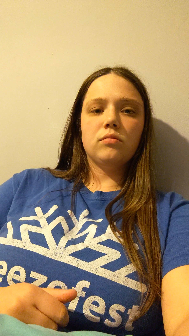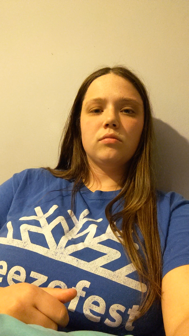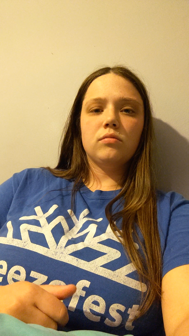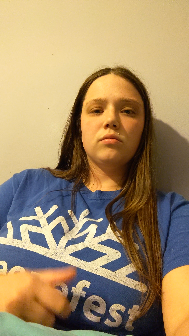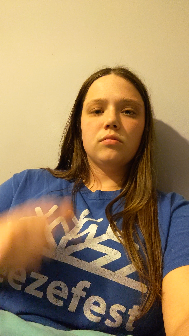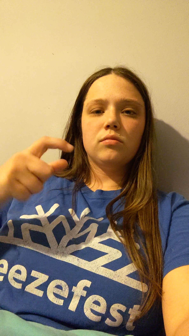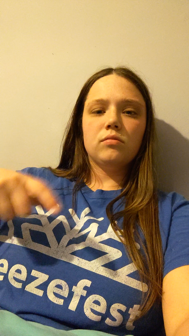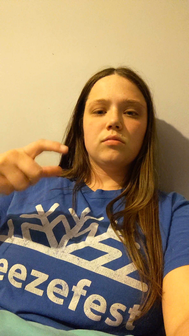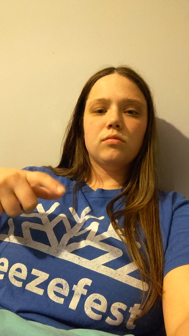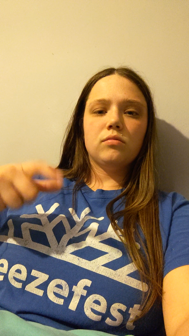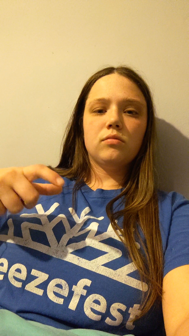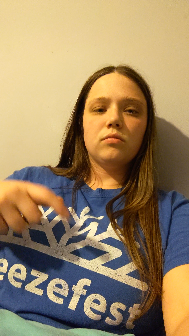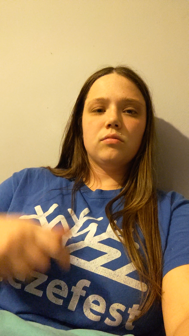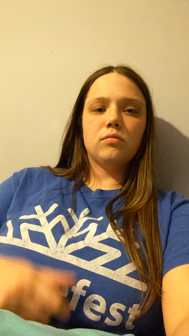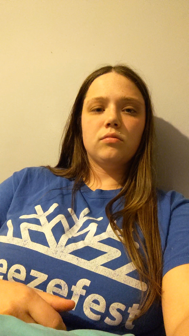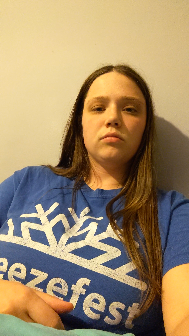plate